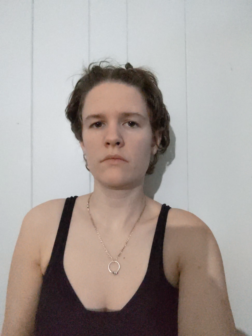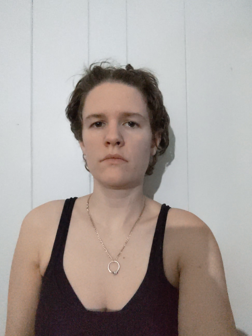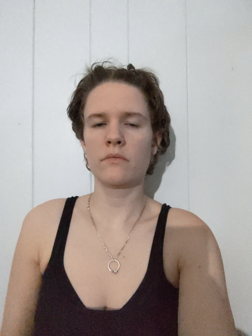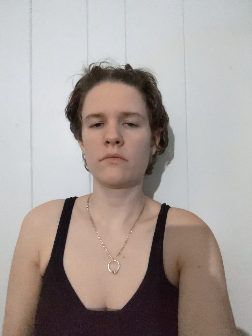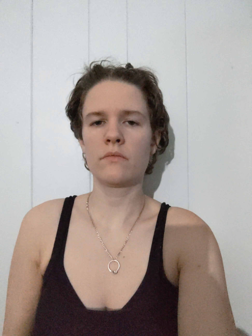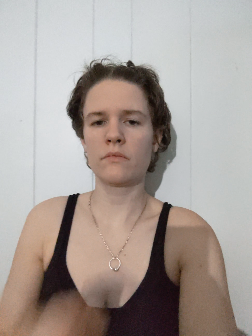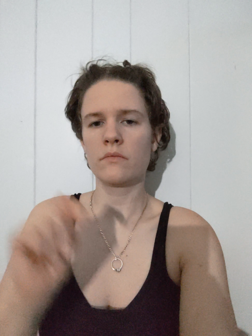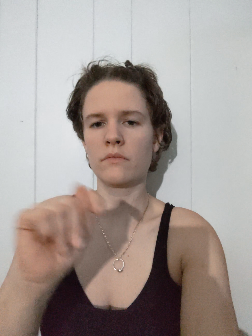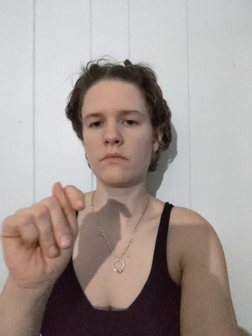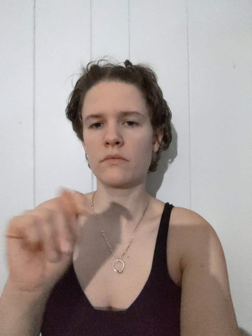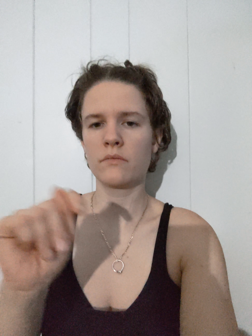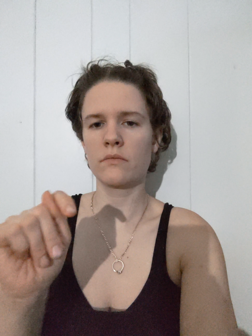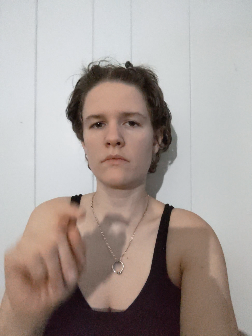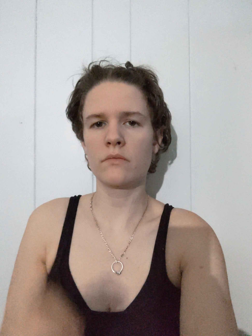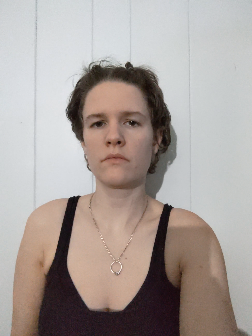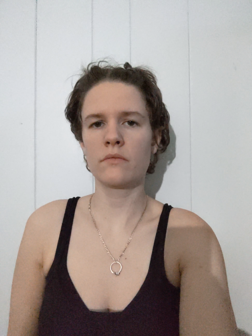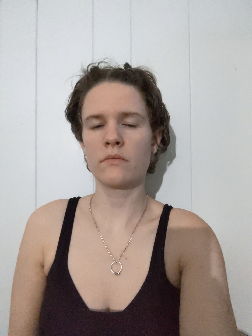potty